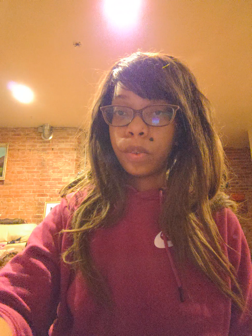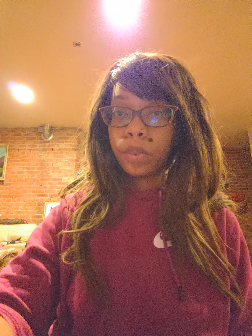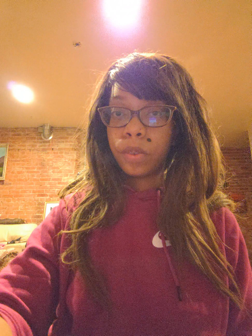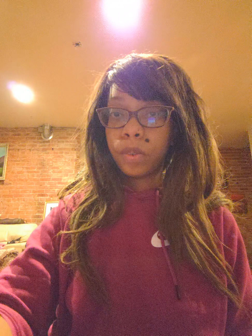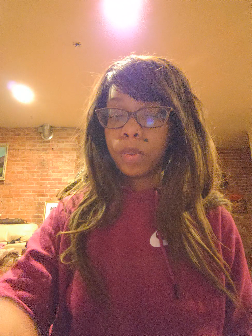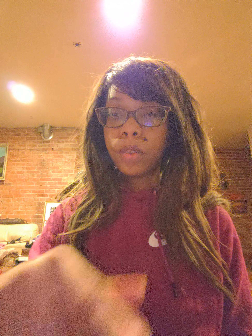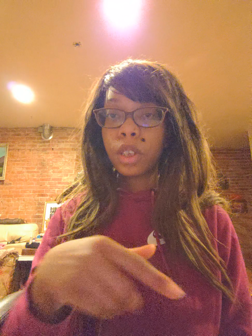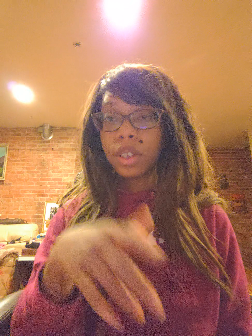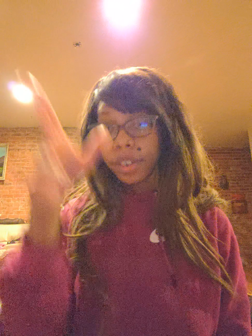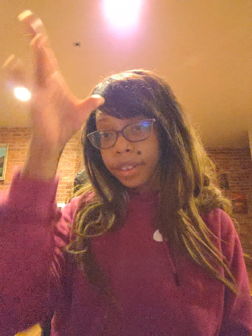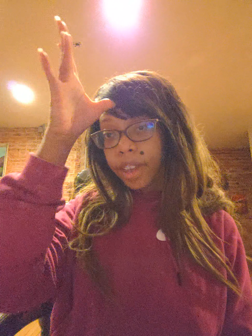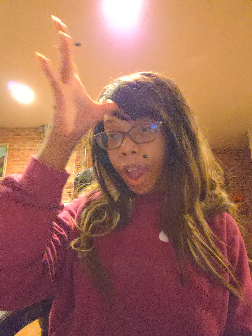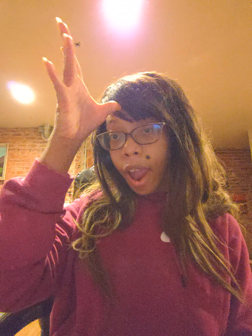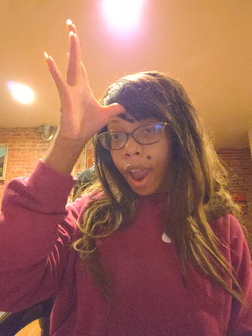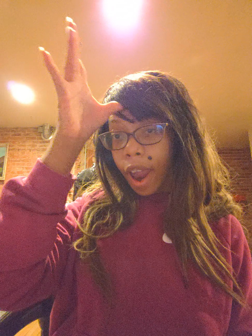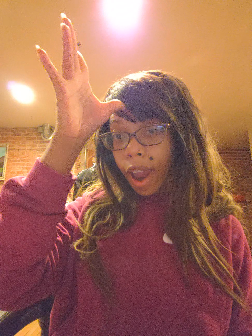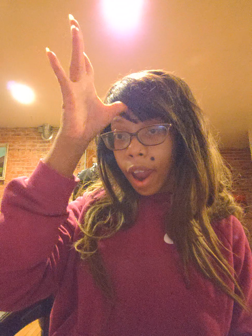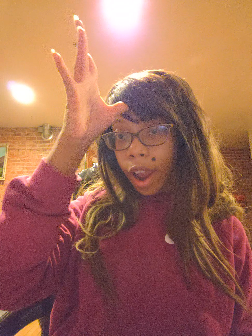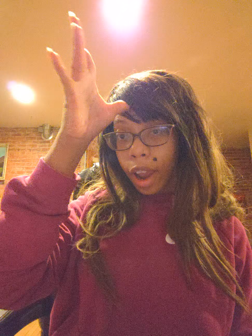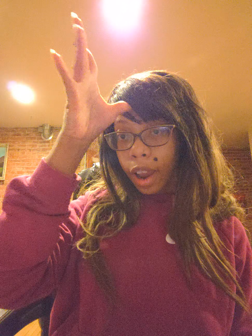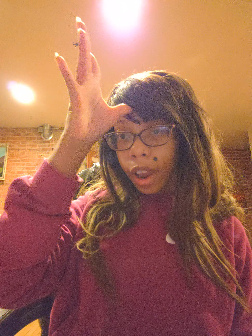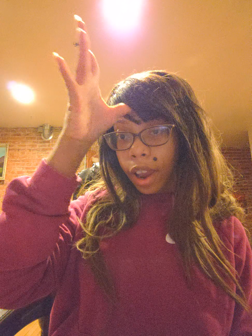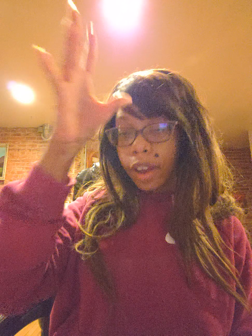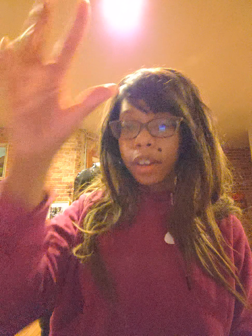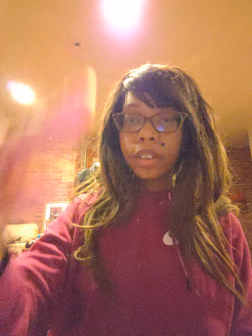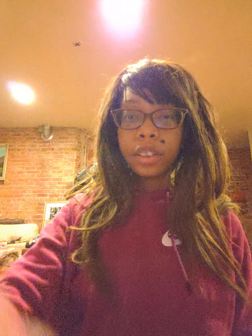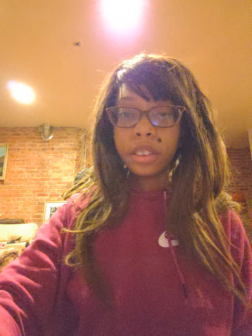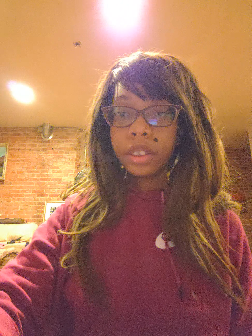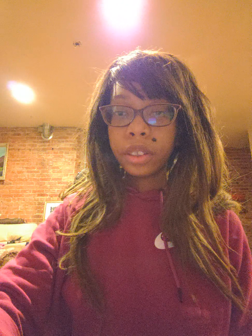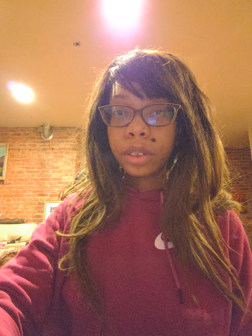dad